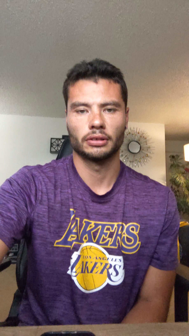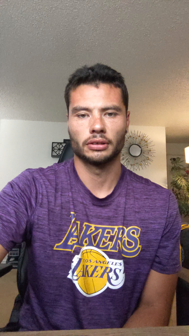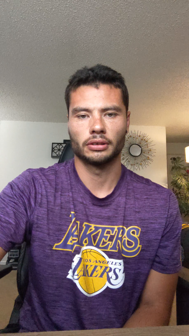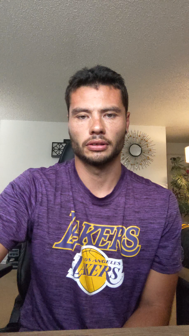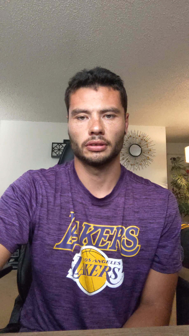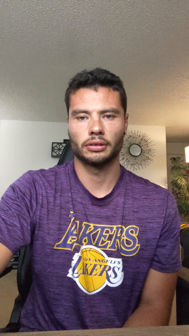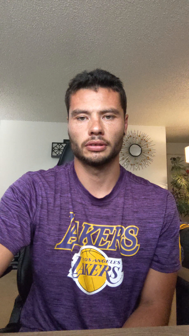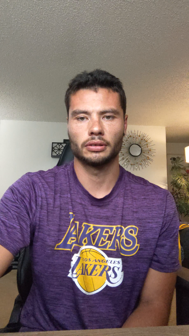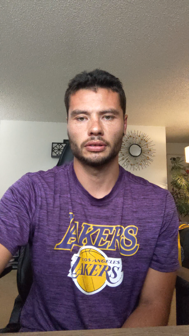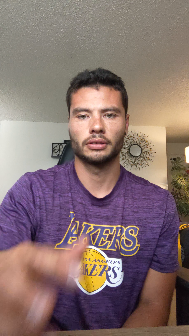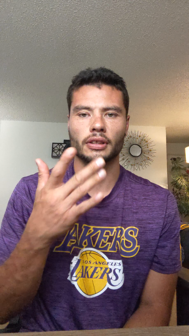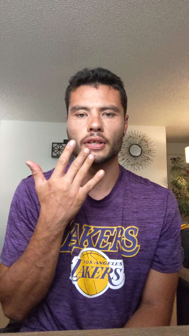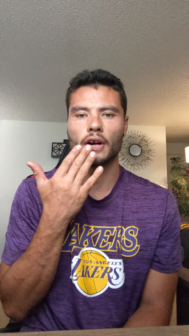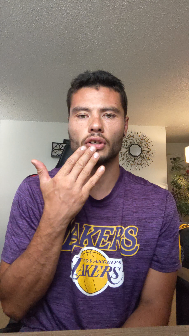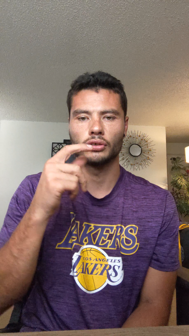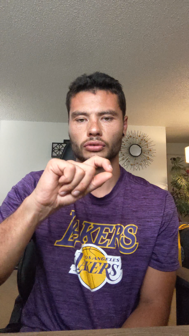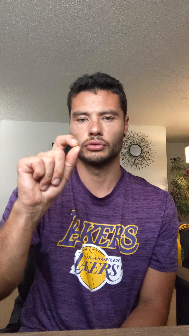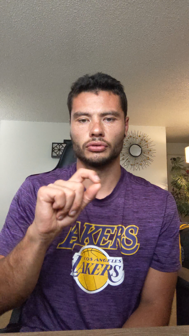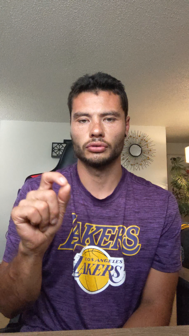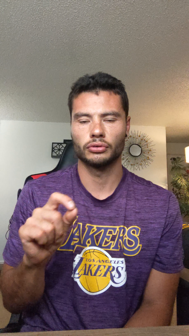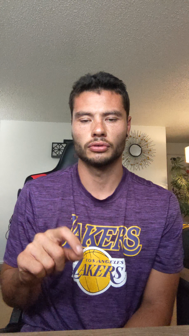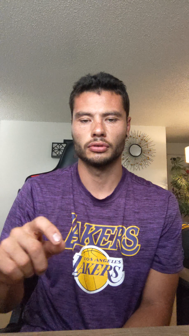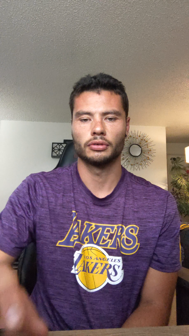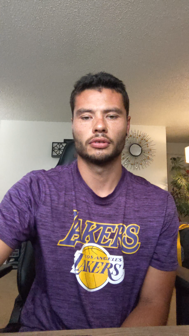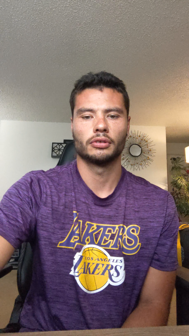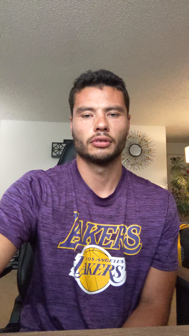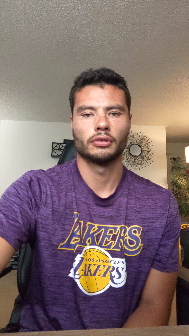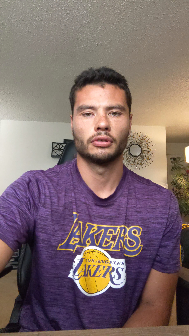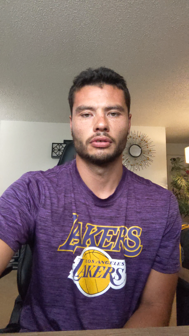crayon